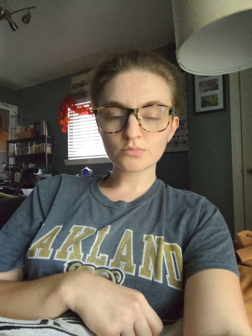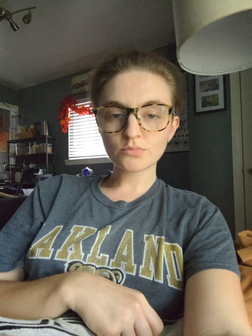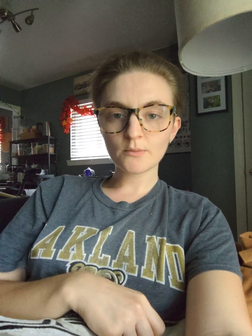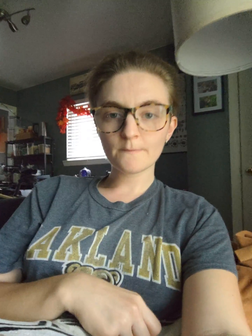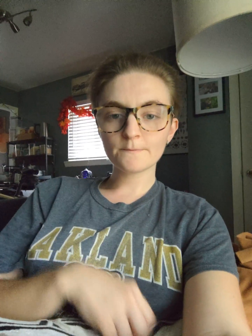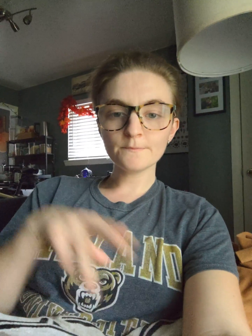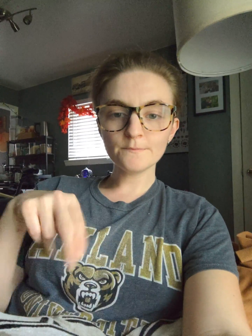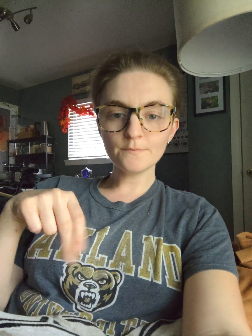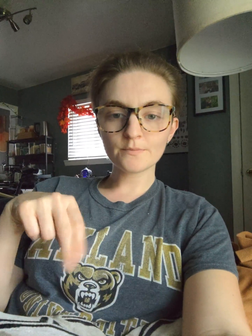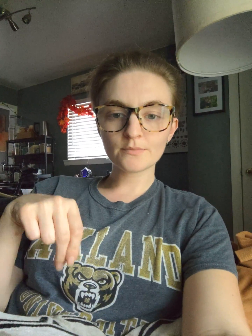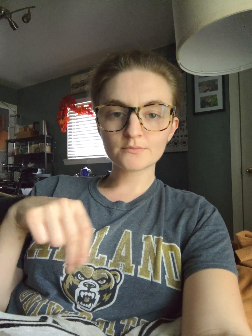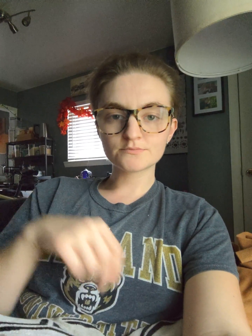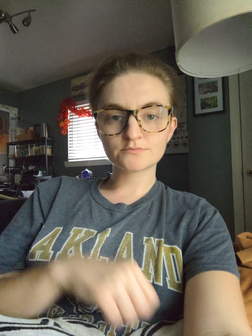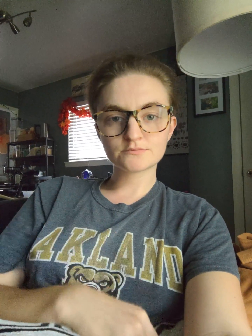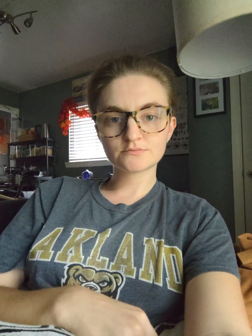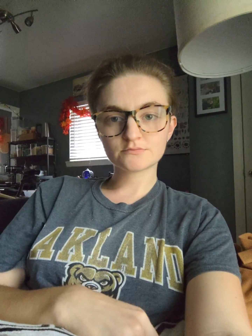diaper